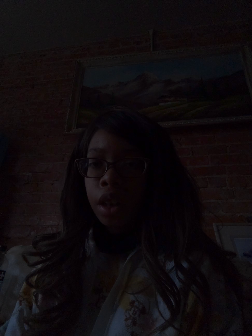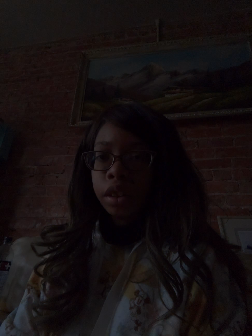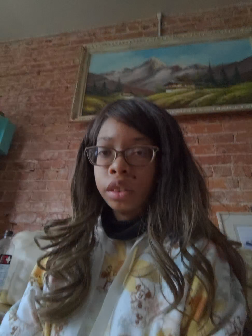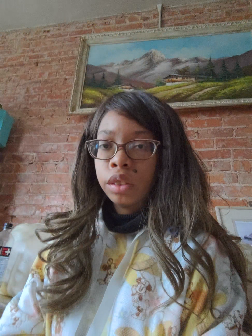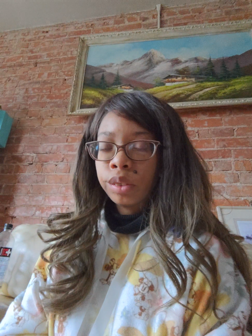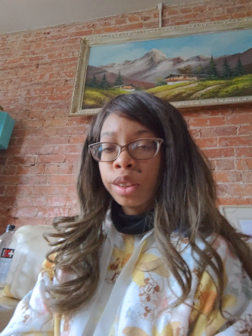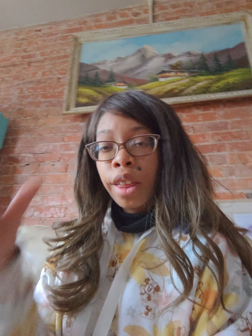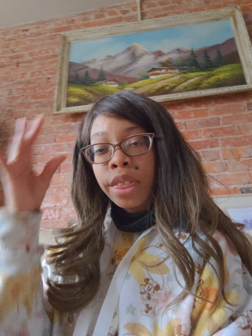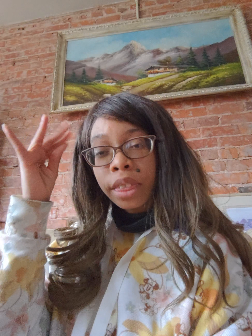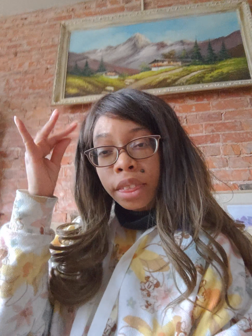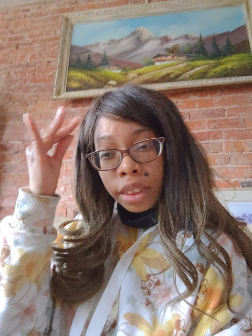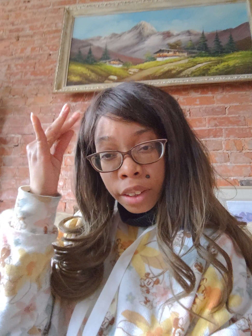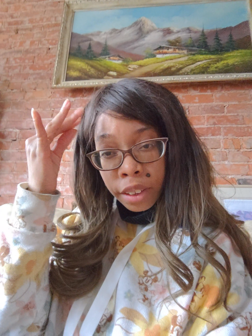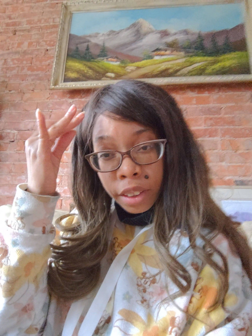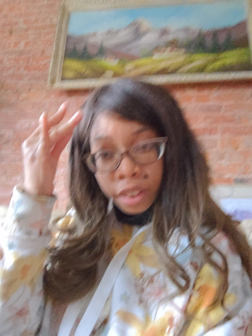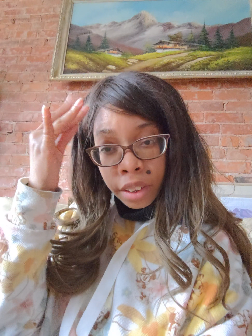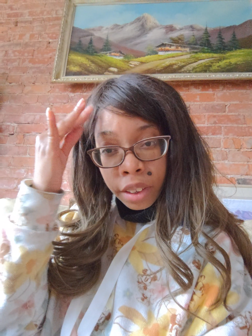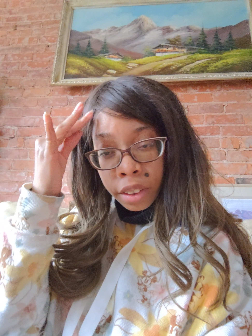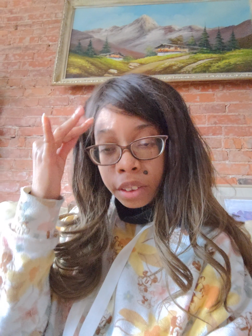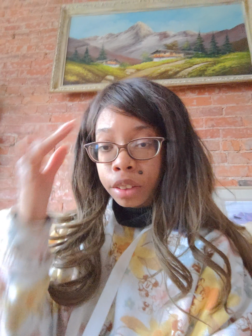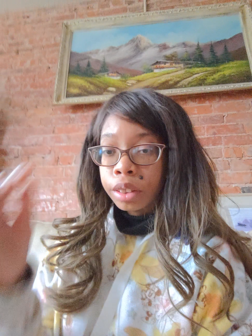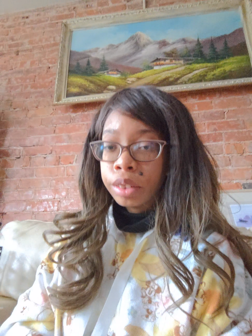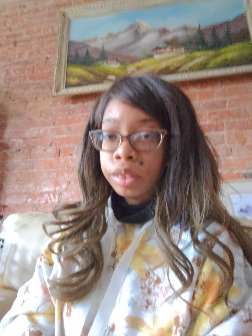think